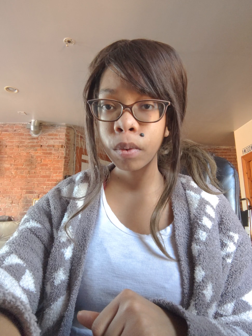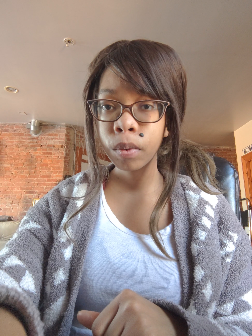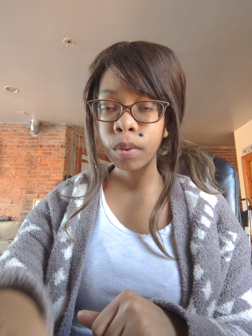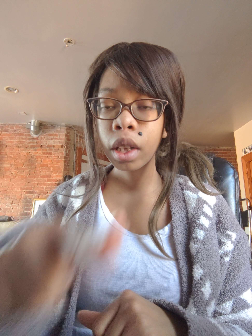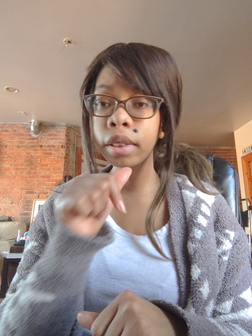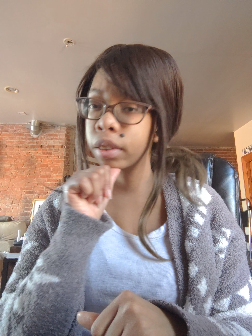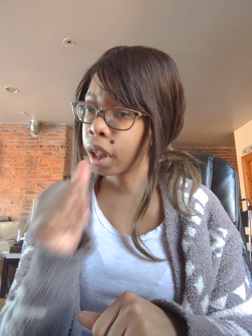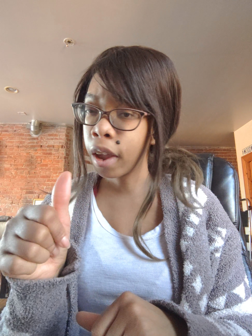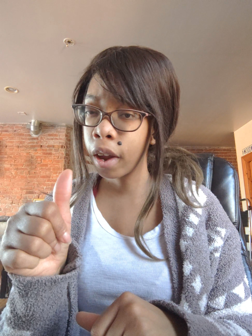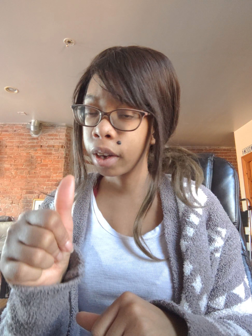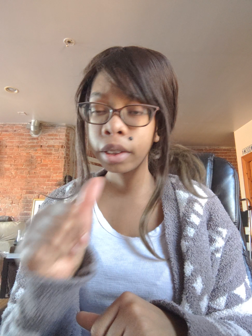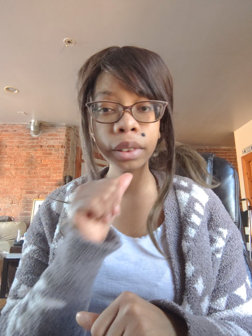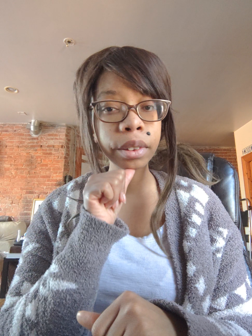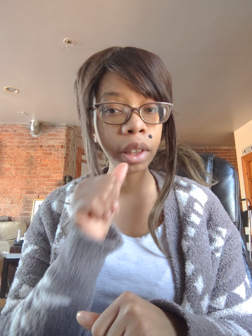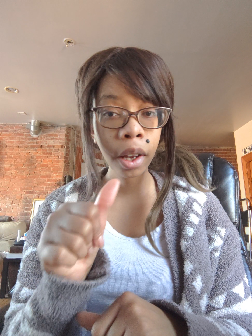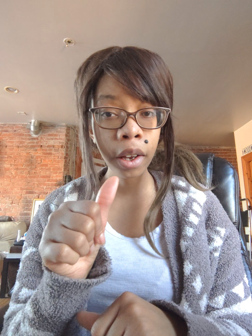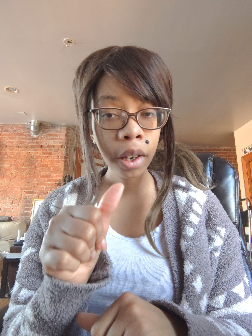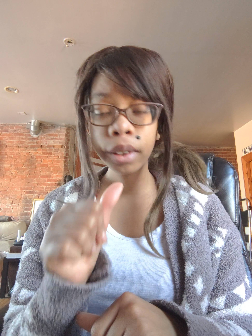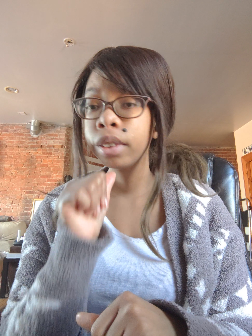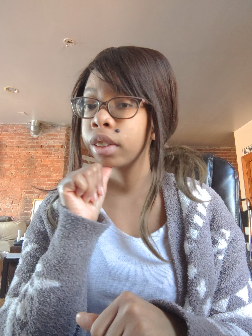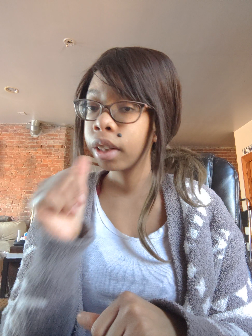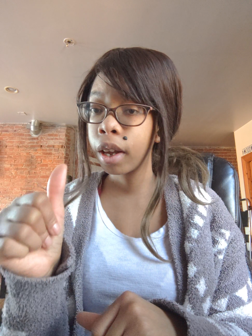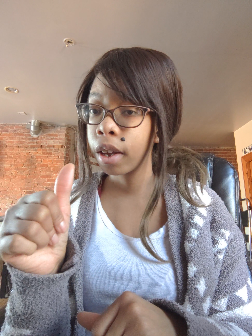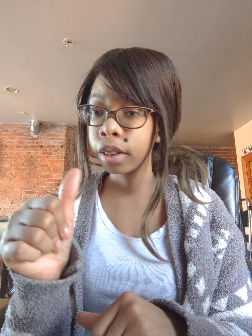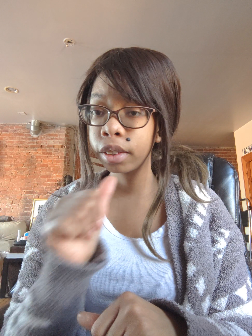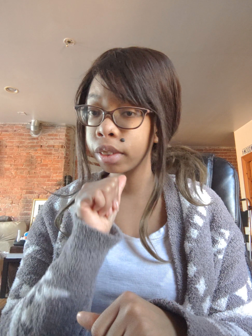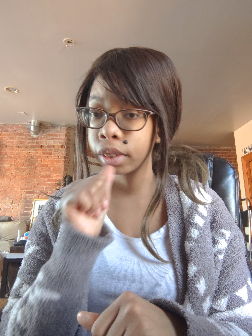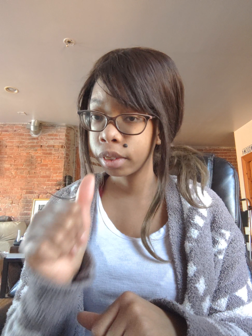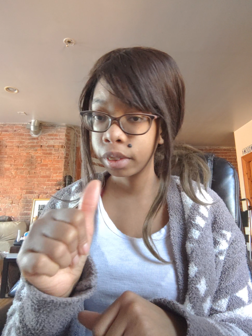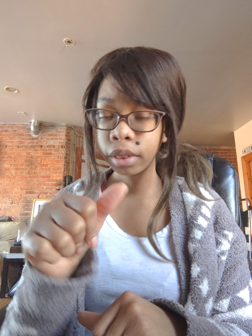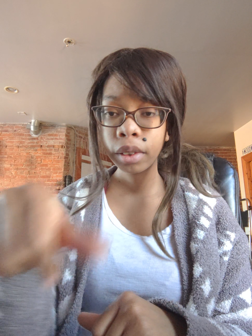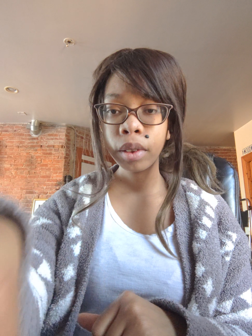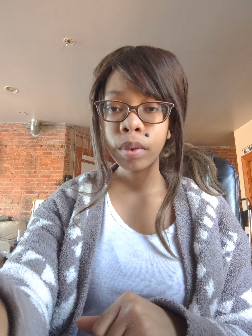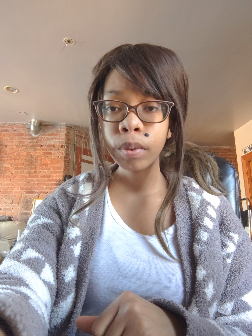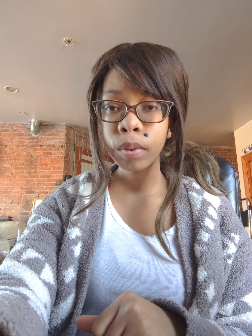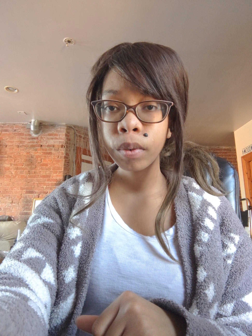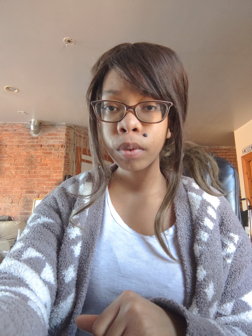not